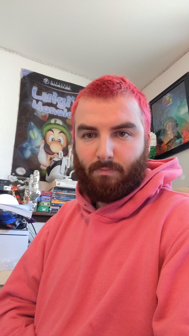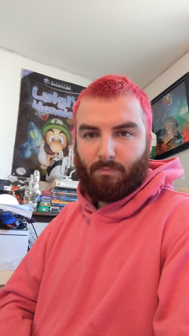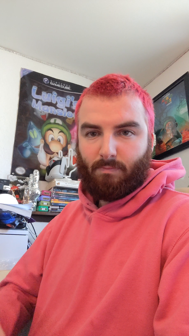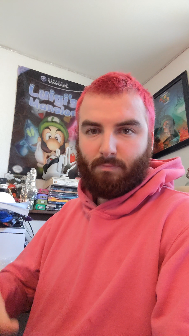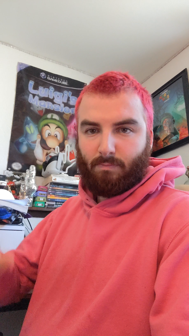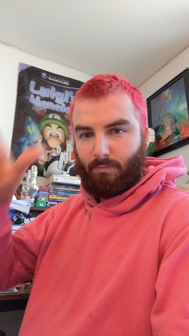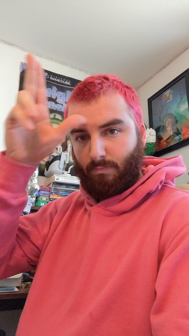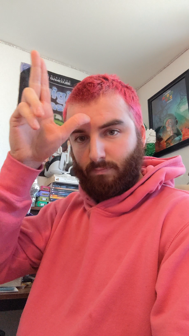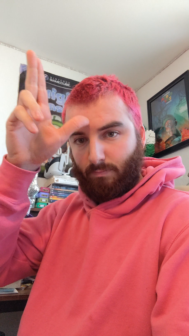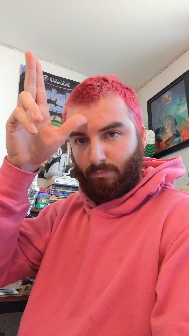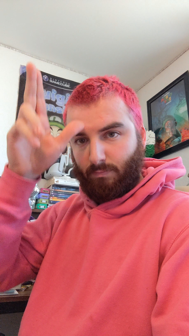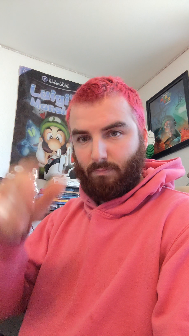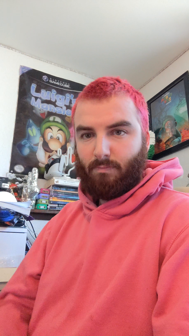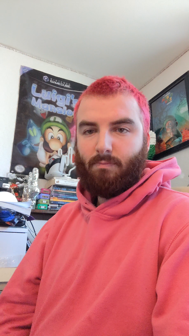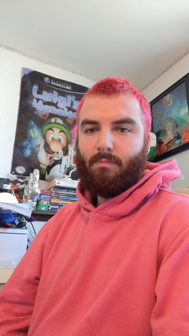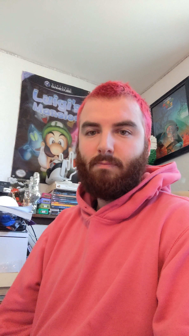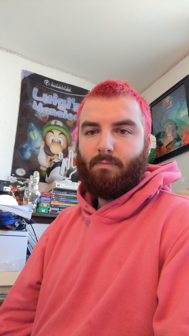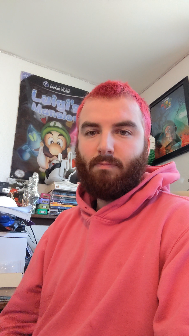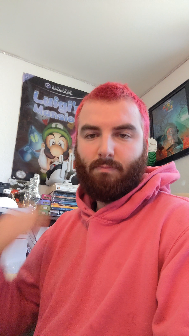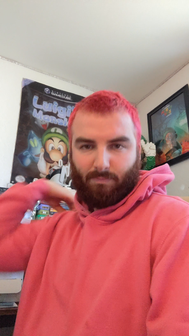rooster